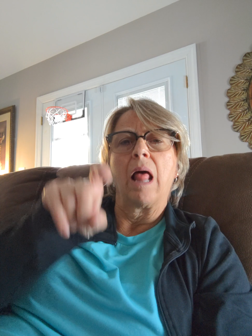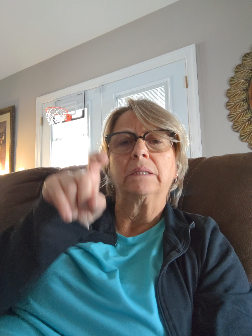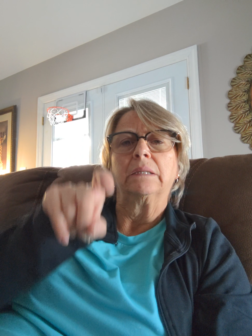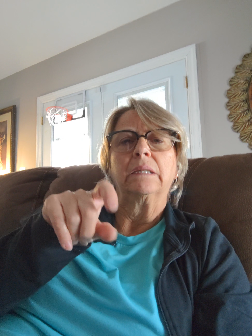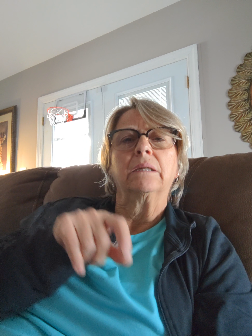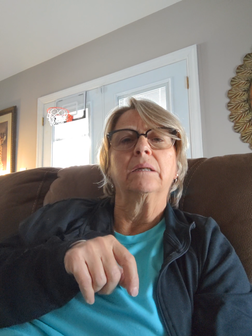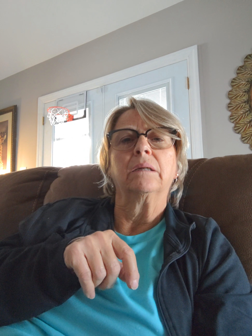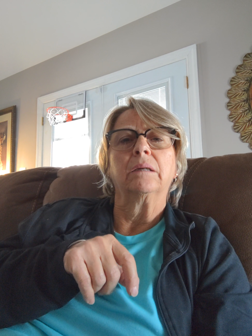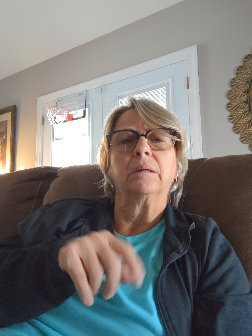closet